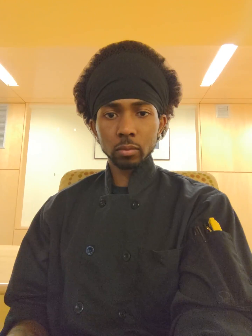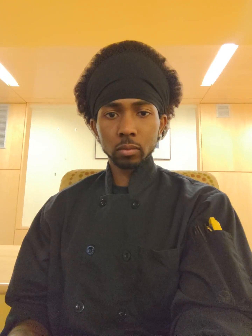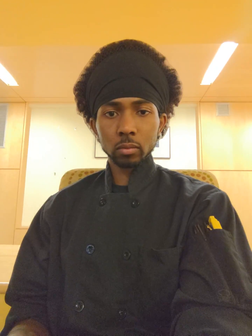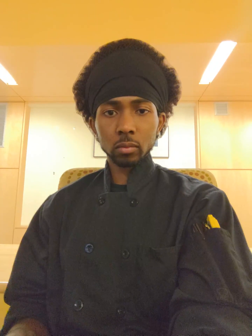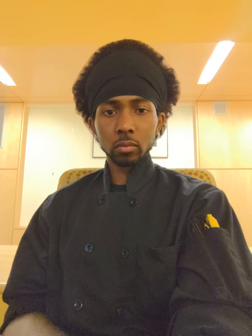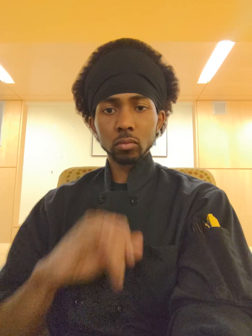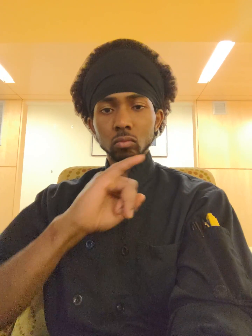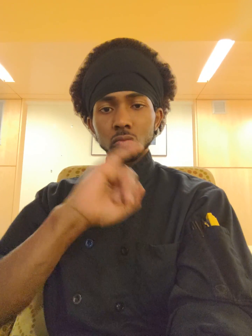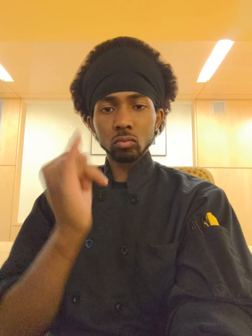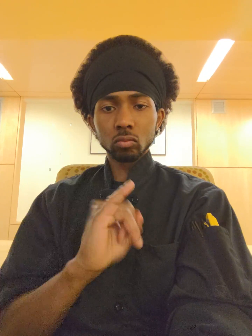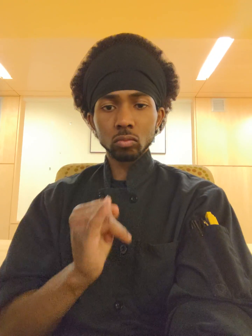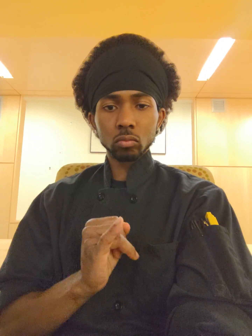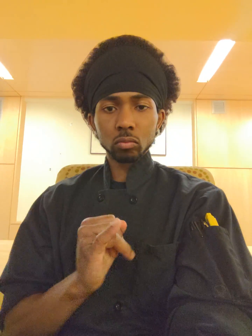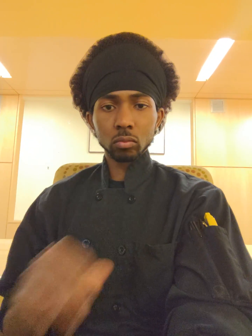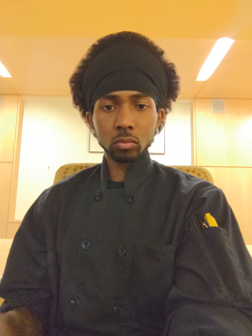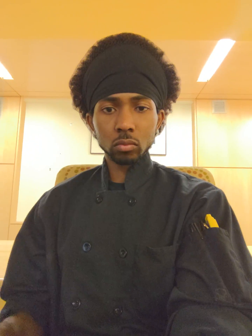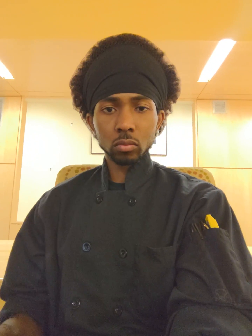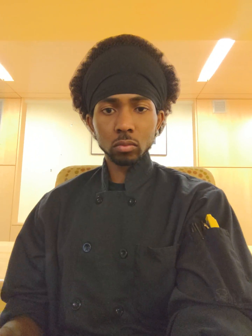draw